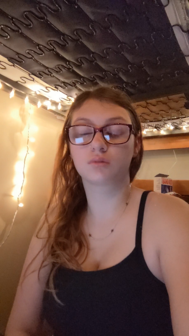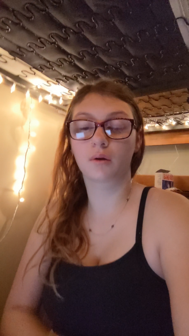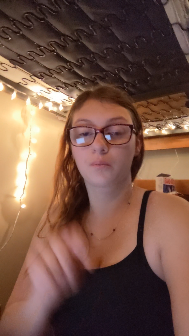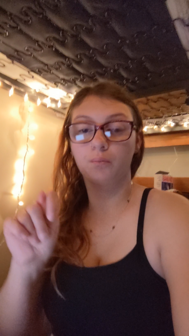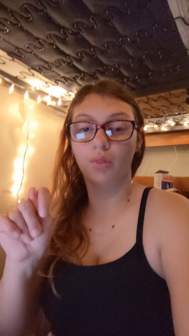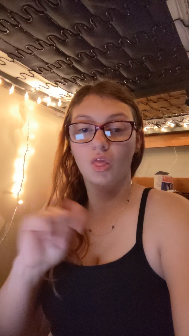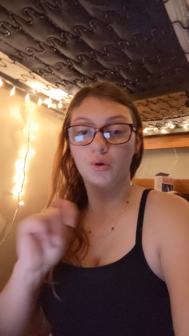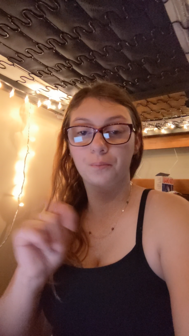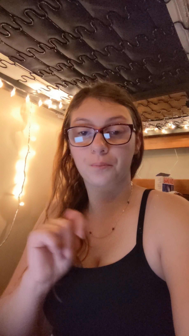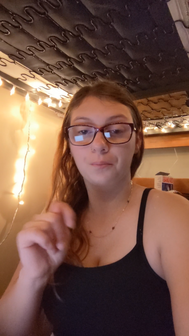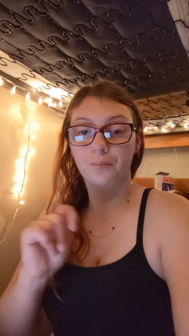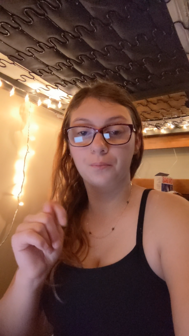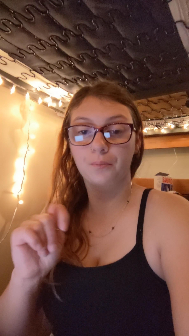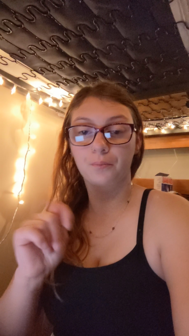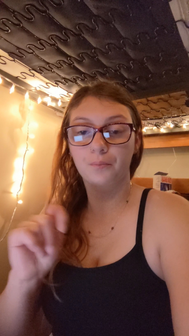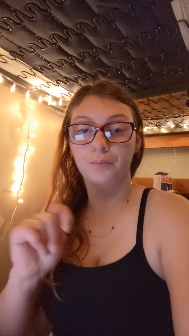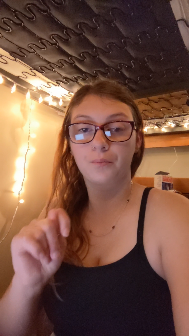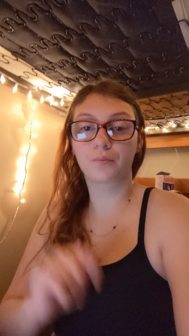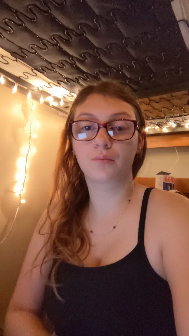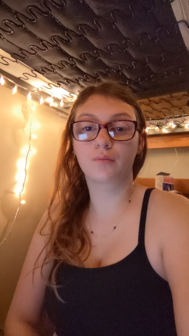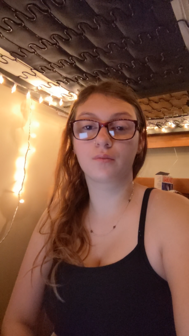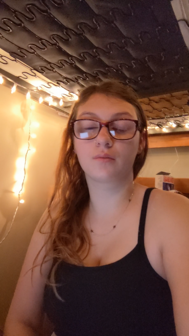bathroom